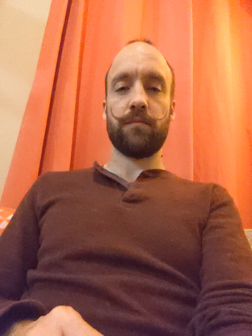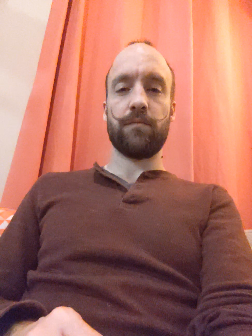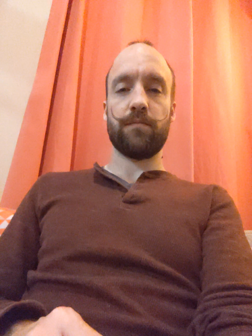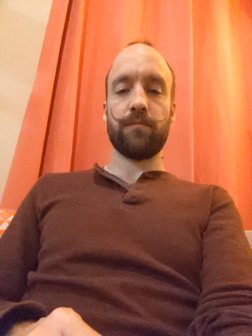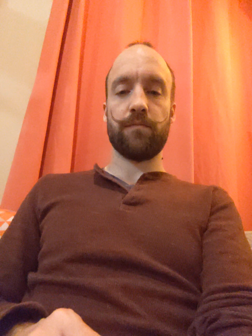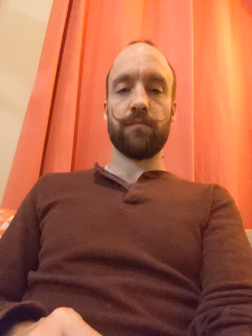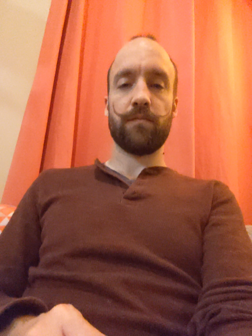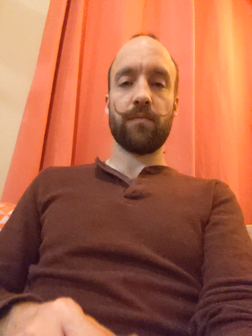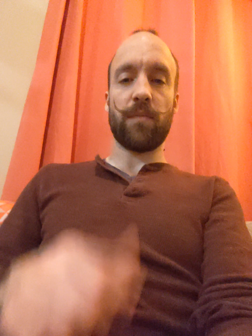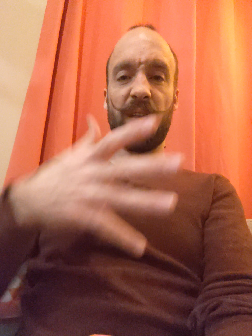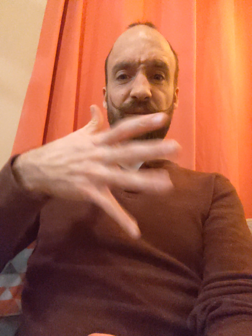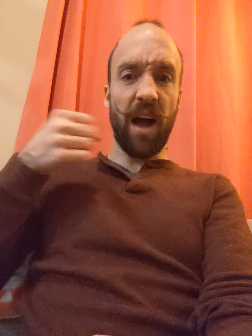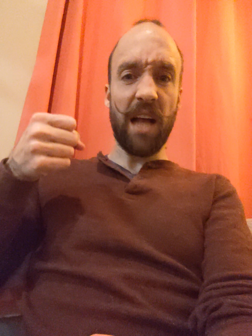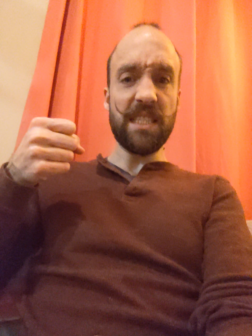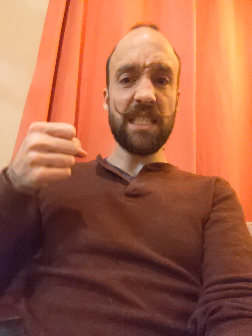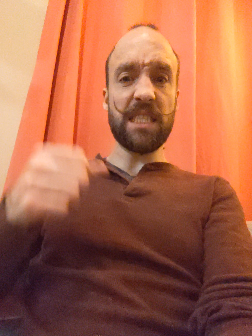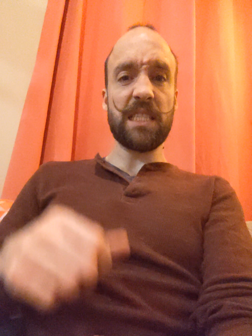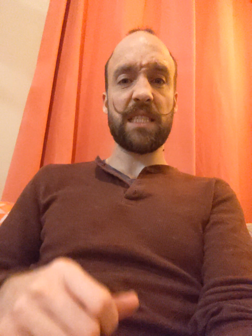fast